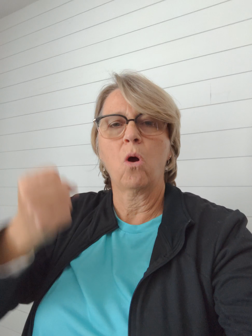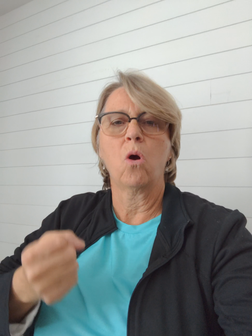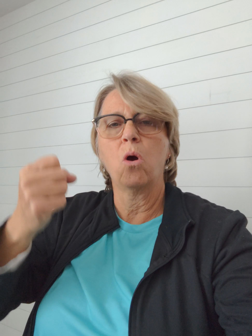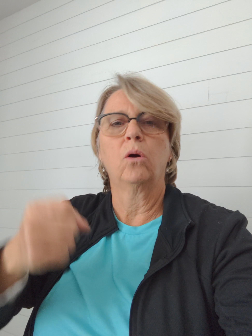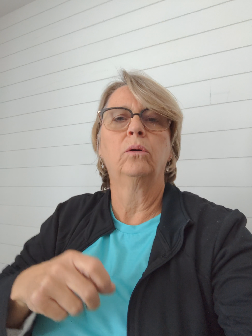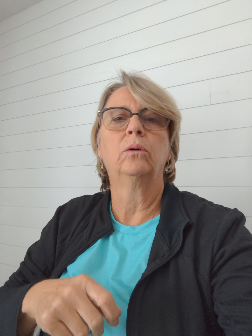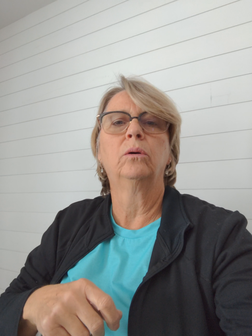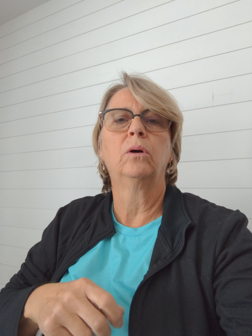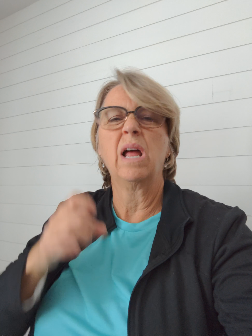car